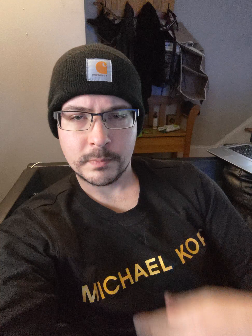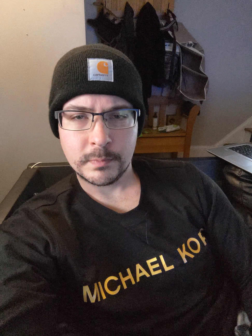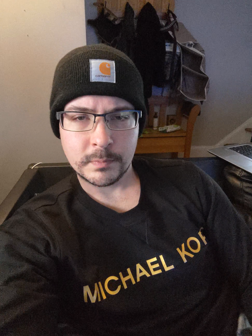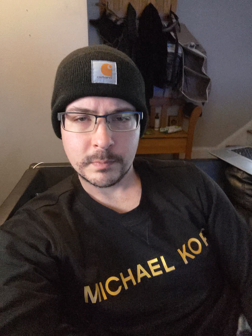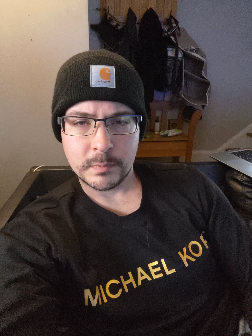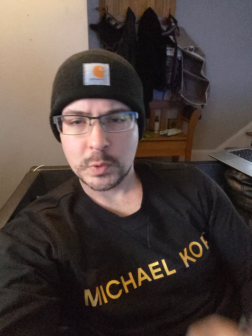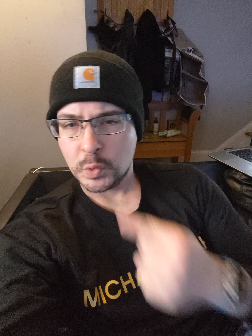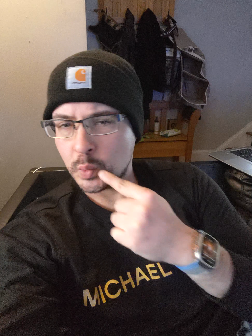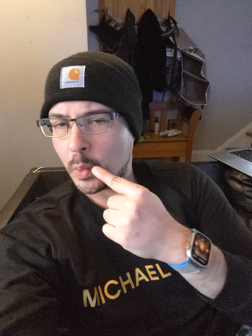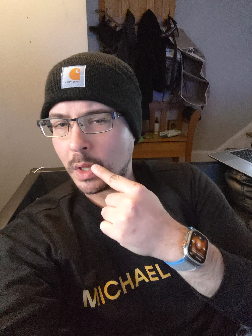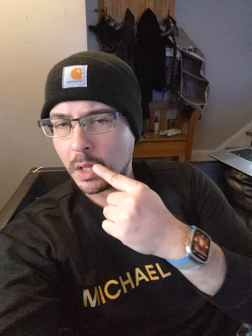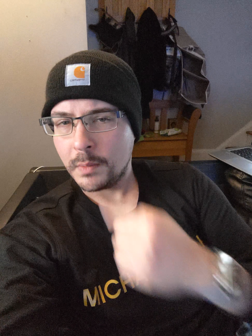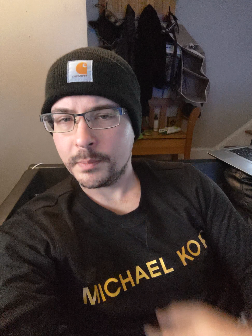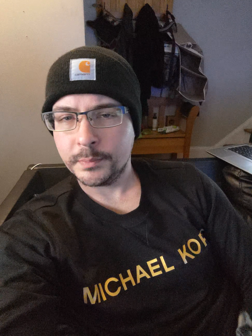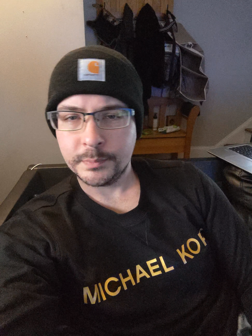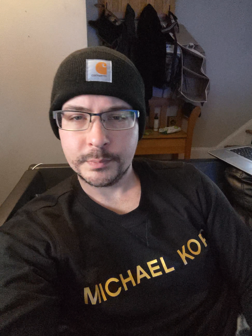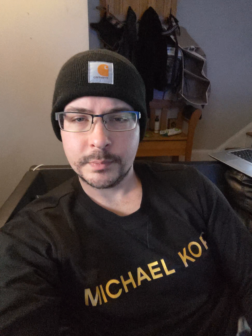tooth